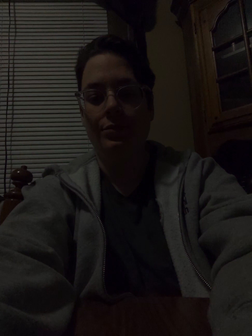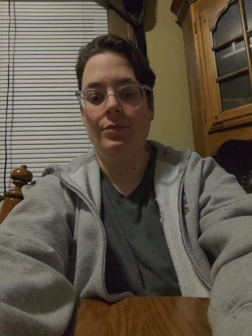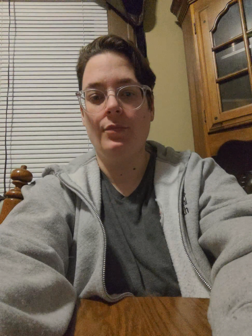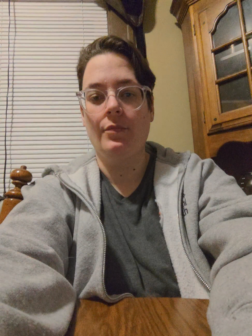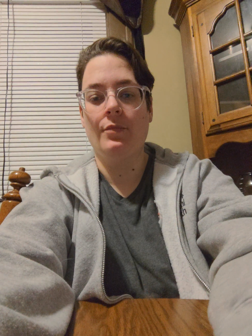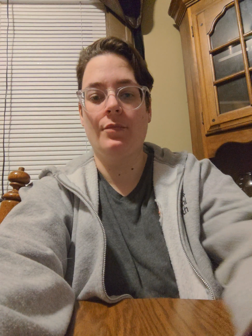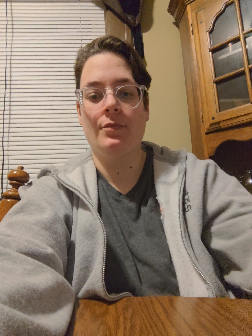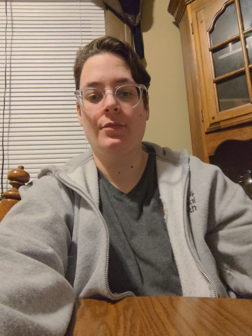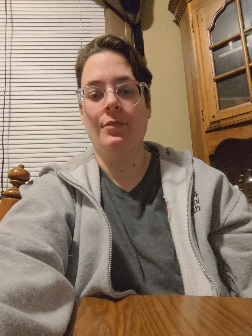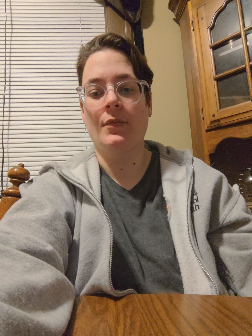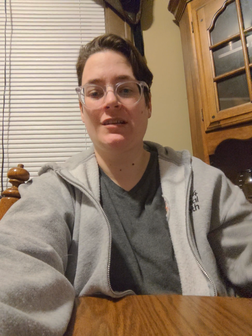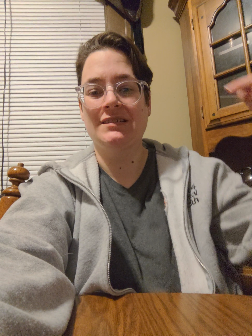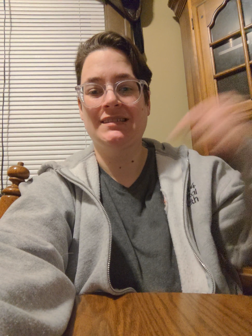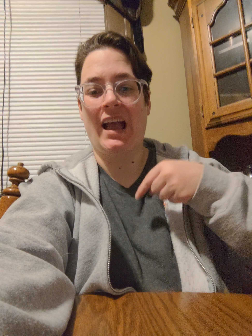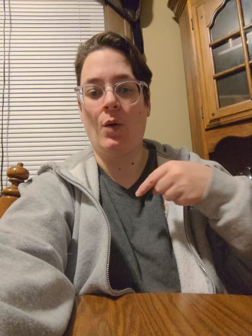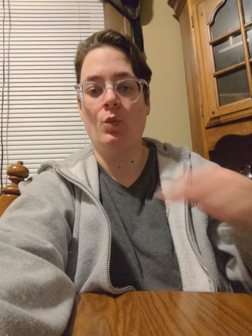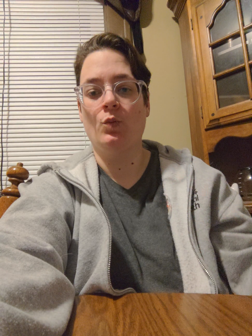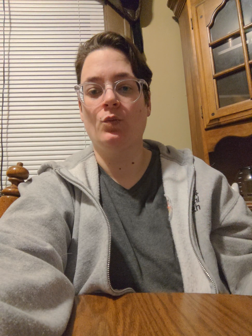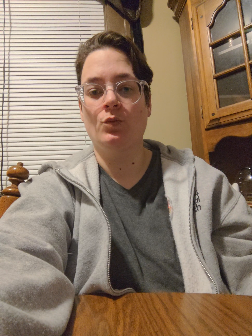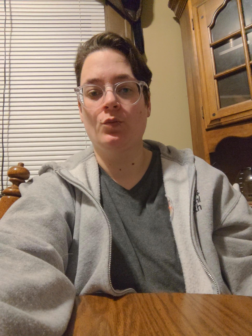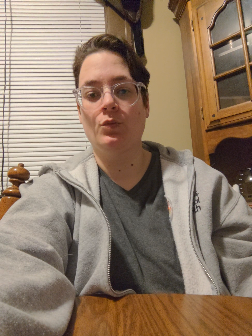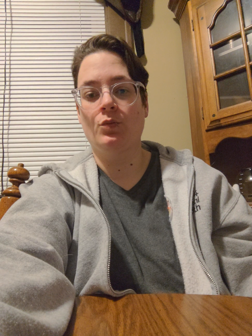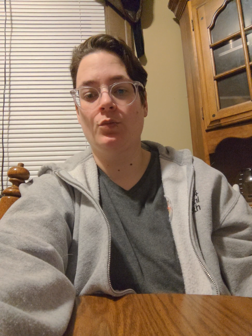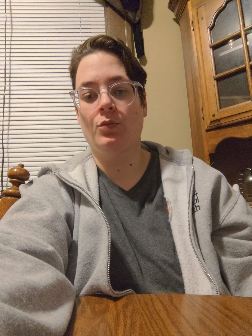down